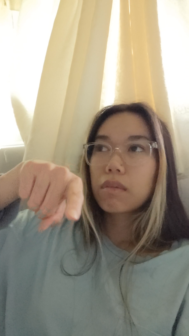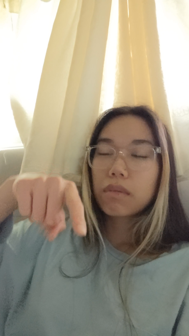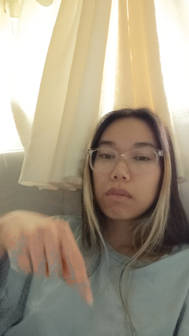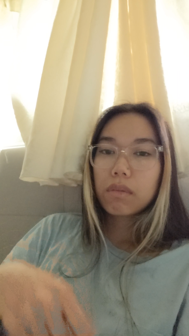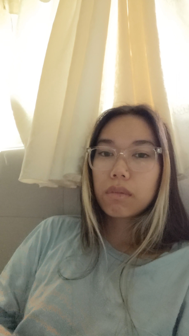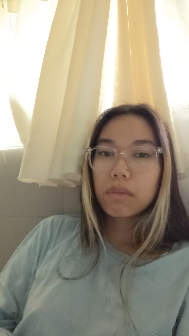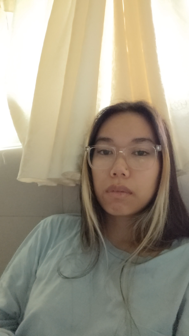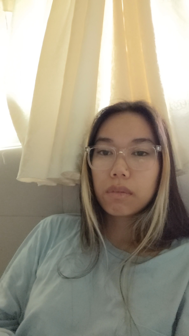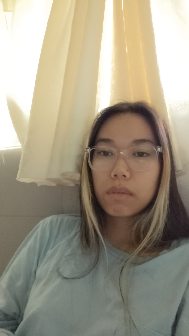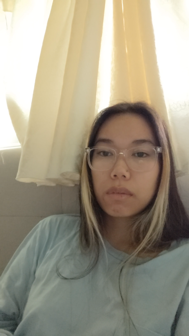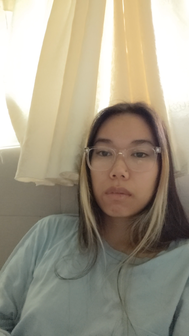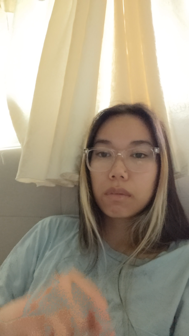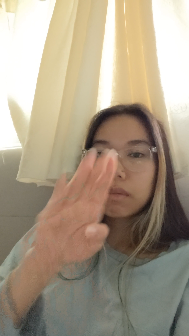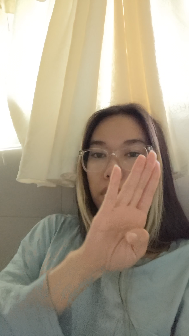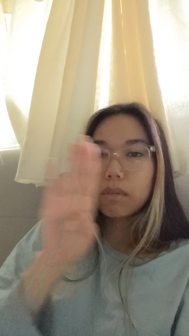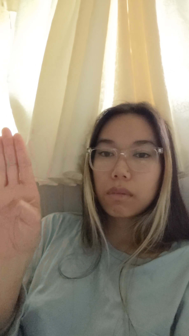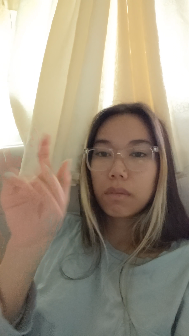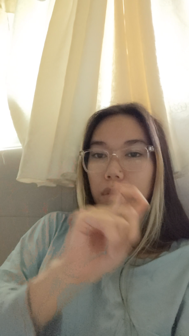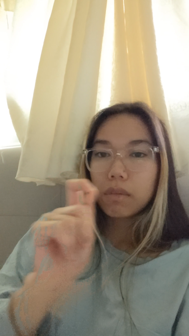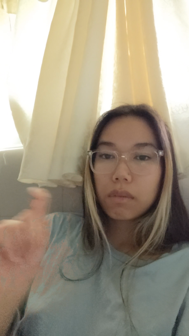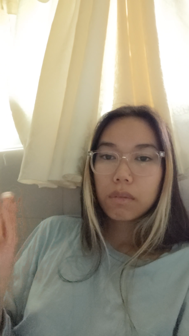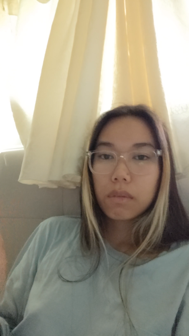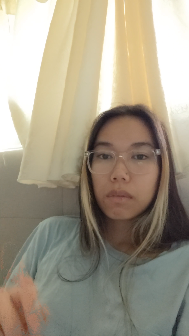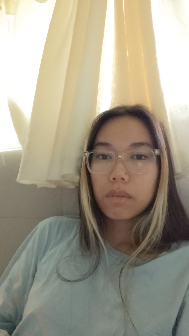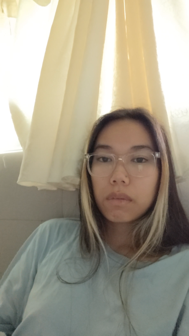chalk